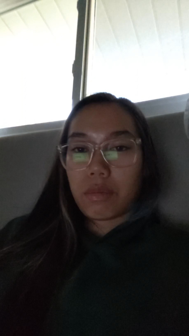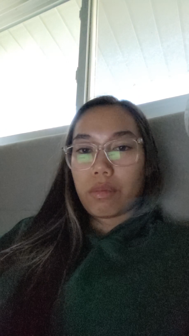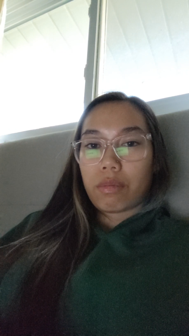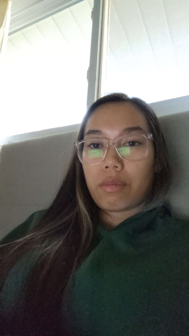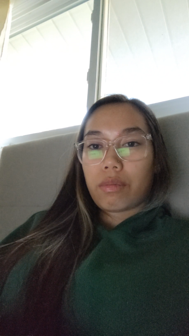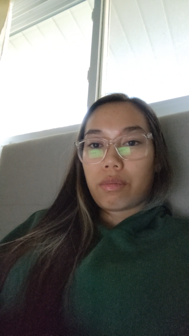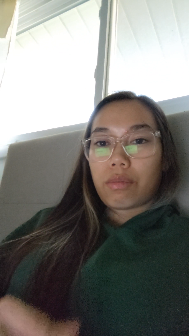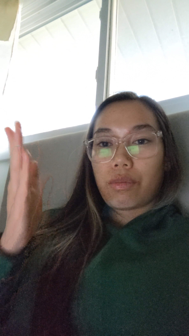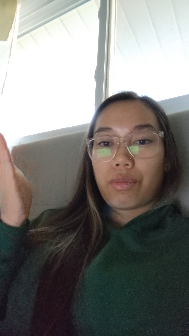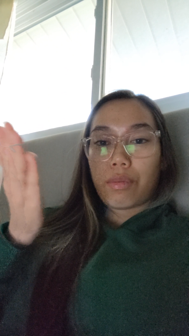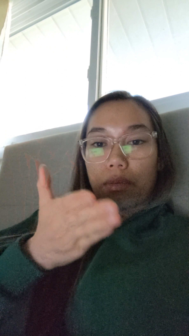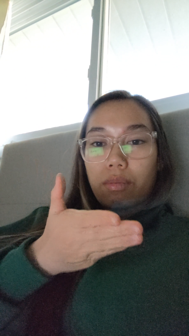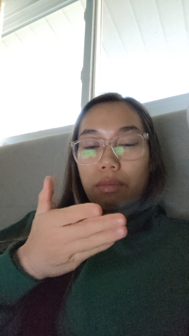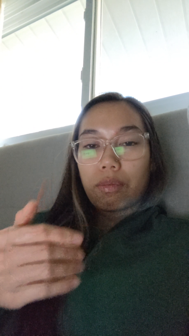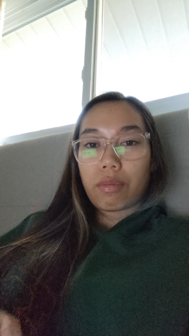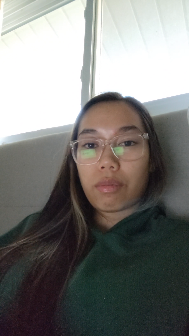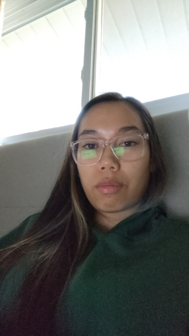bring